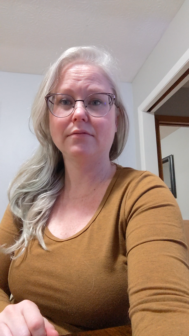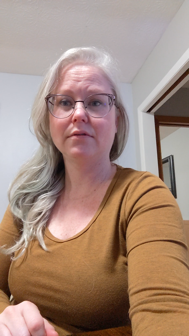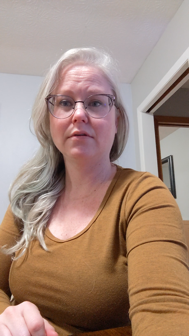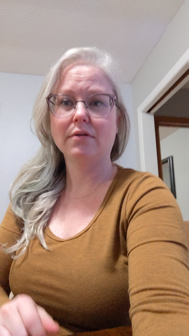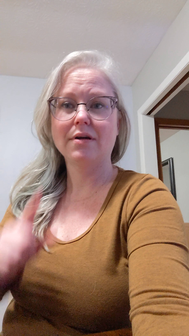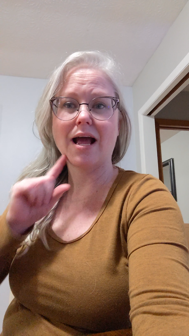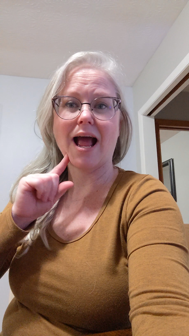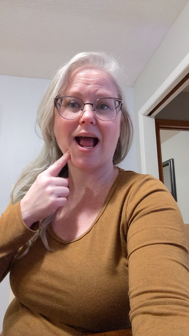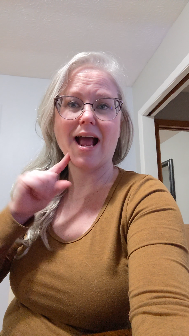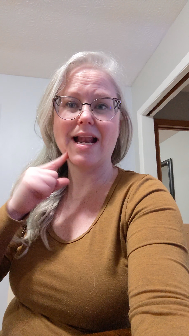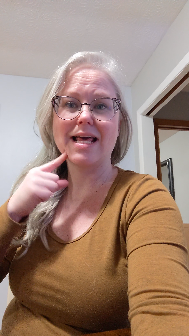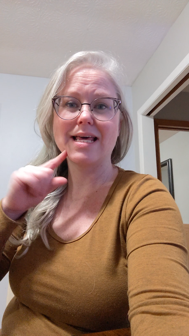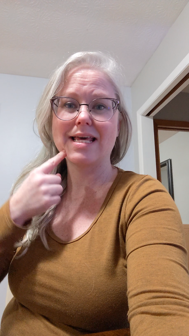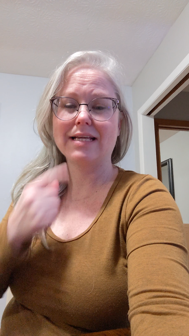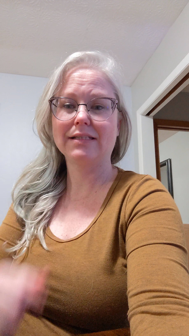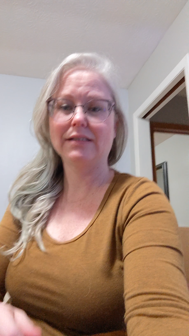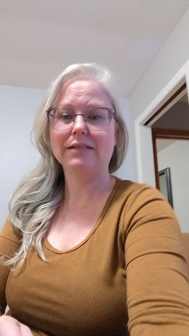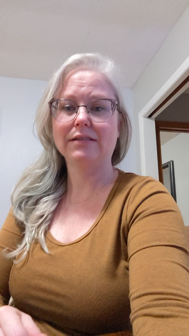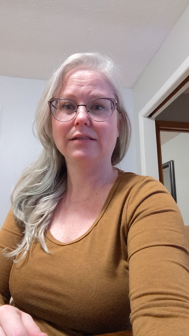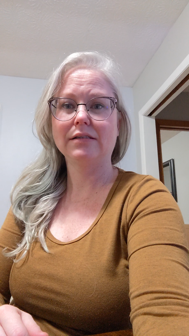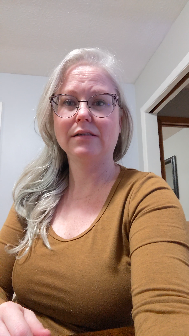candy